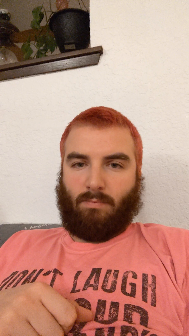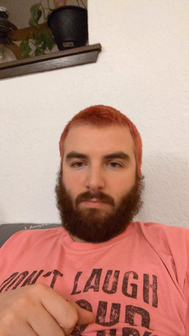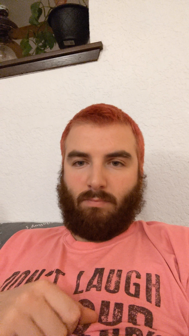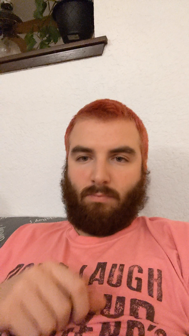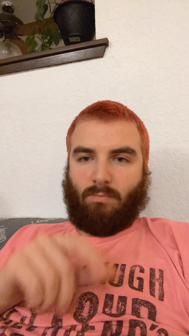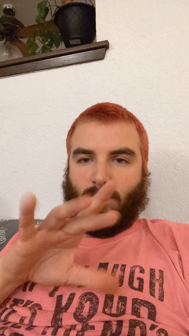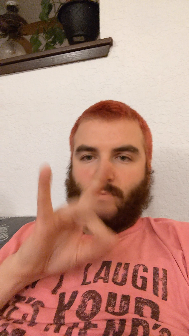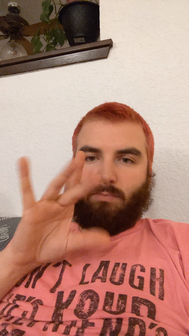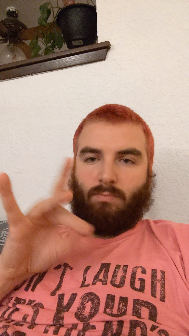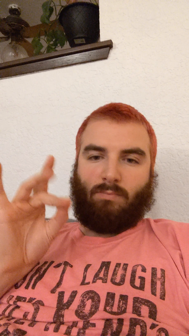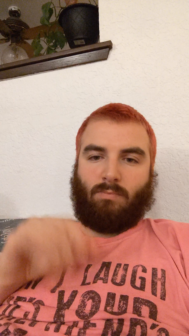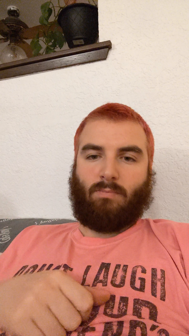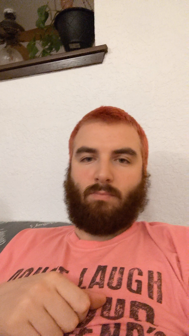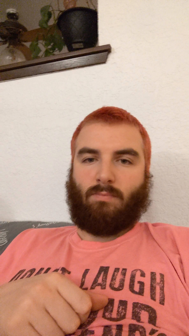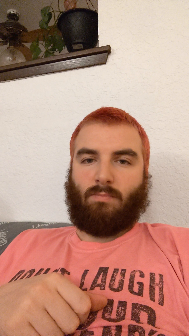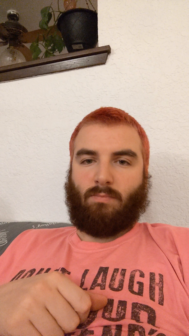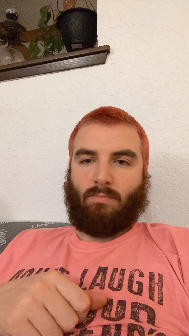choose